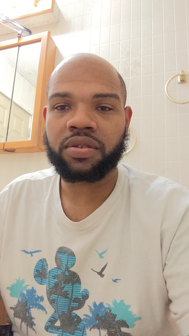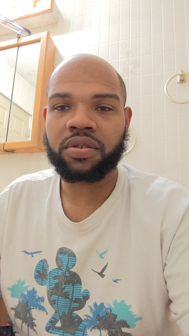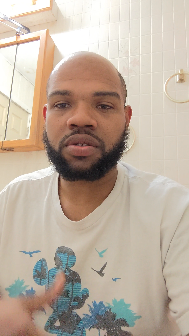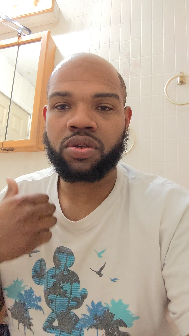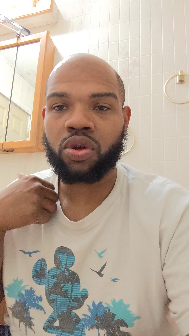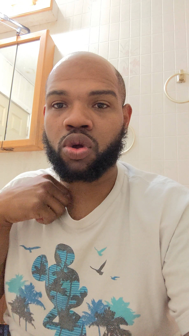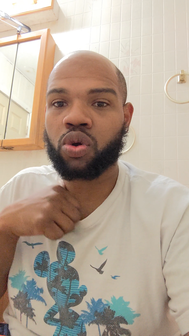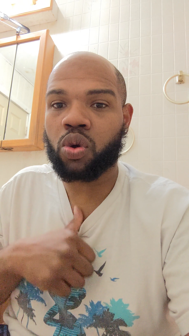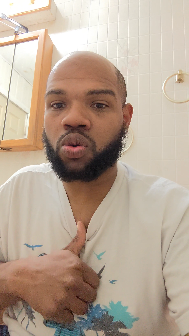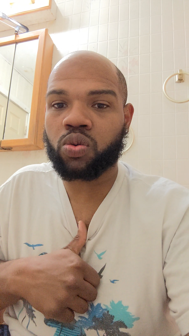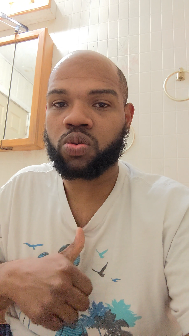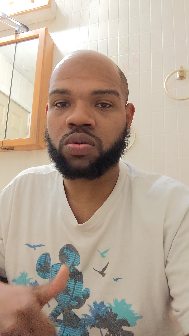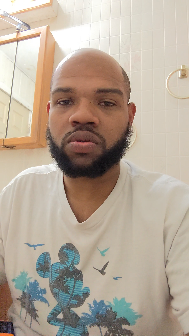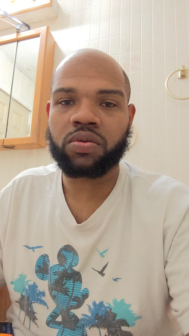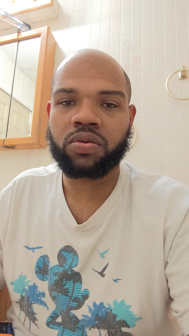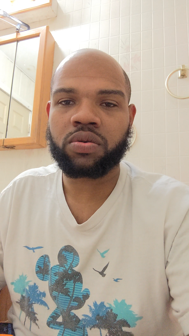coats